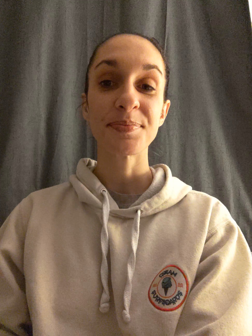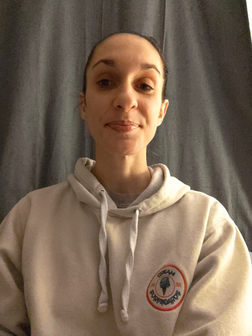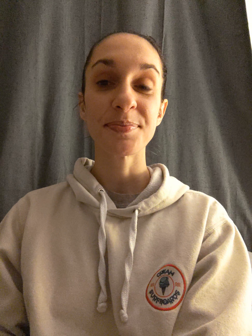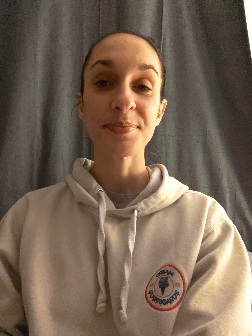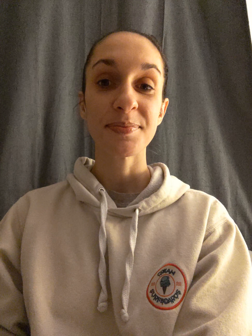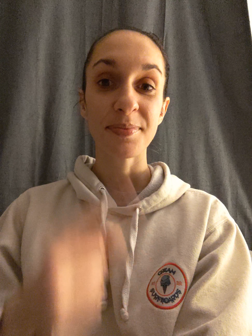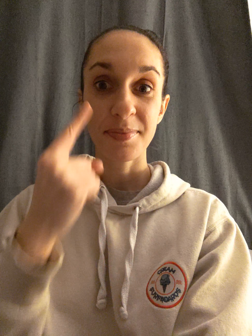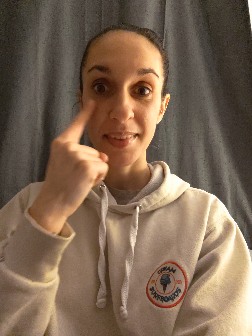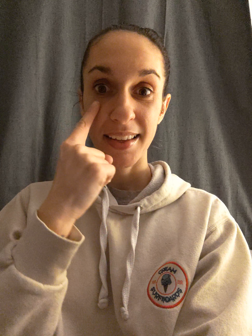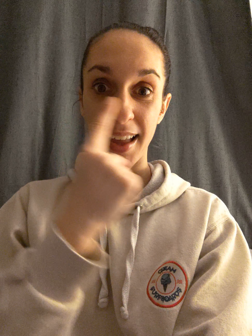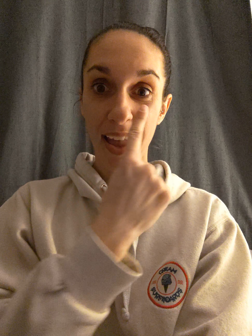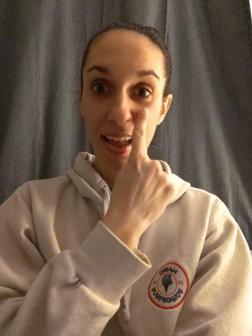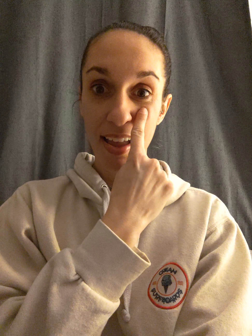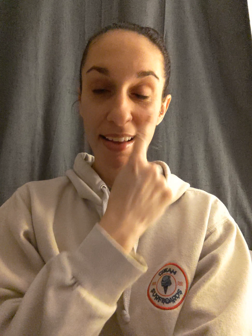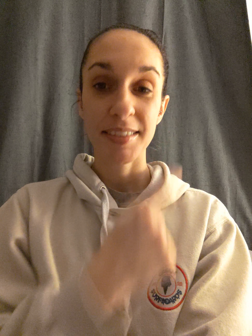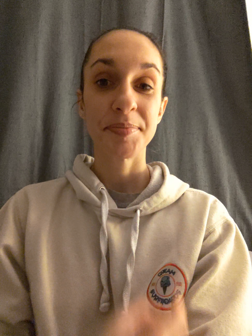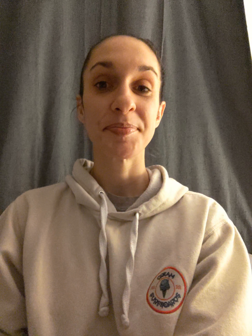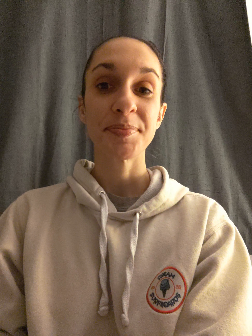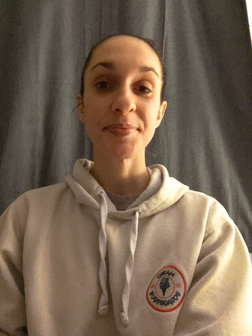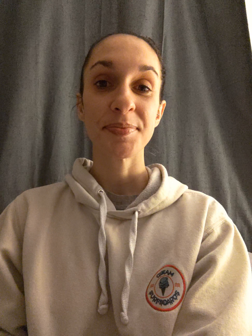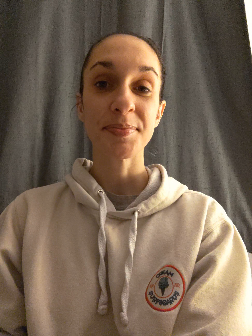eye